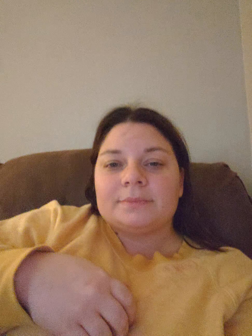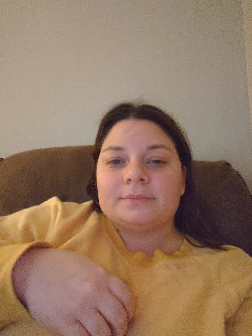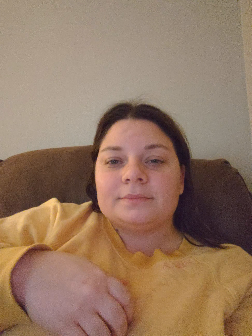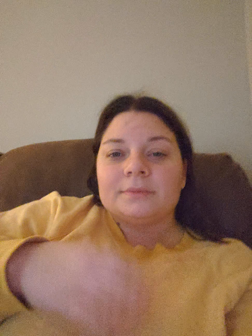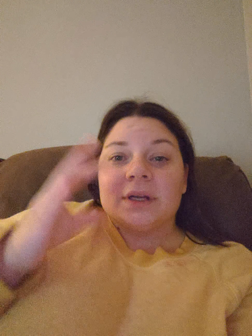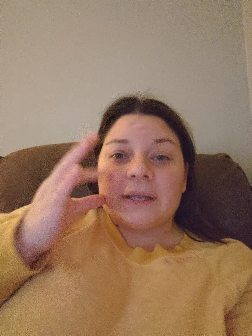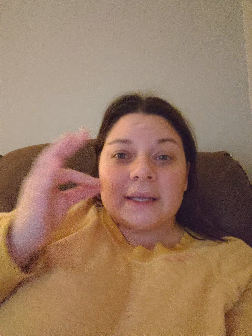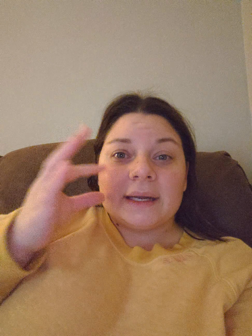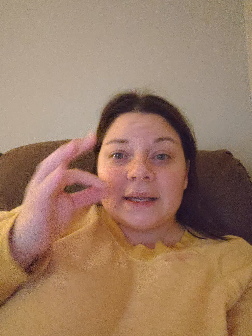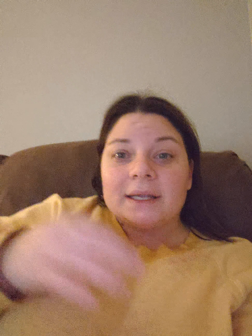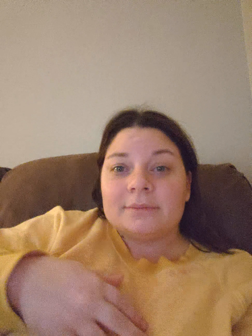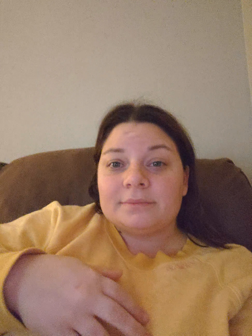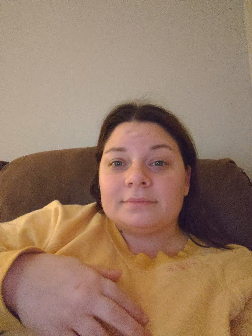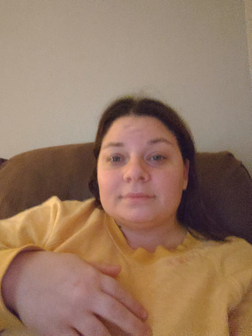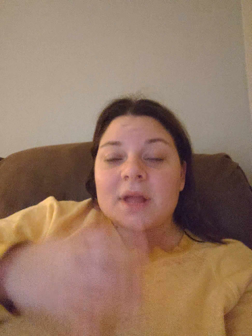kitty